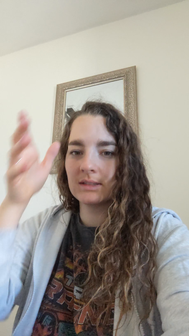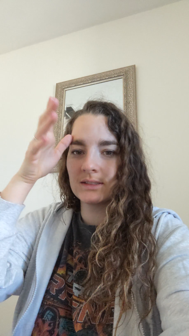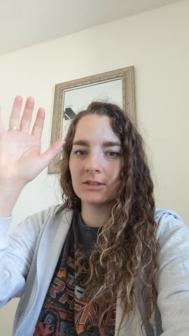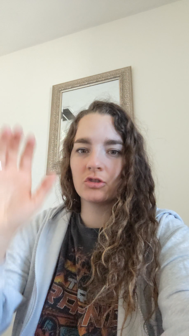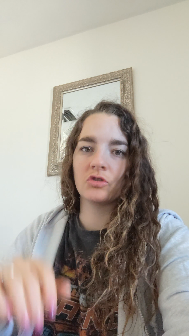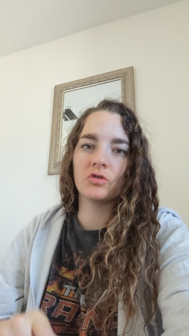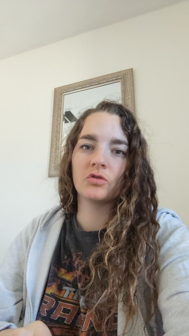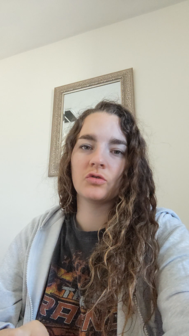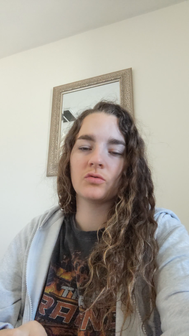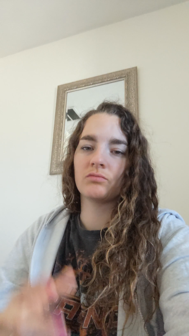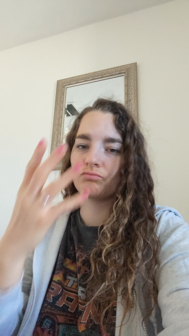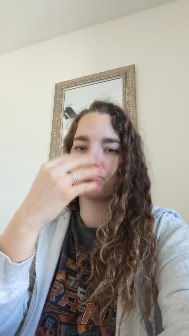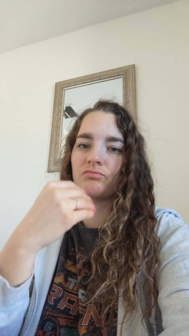asleep